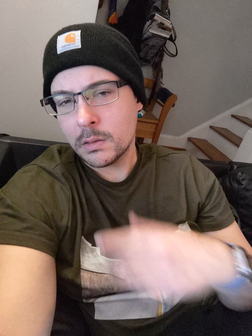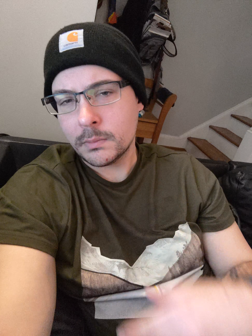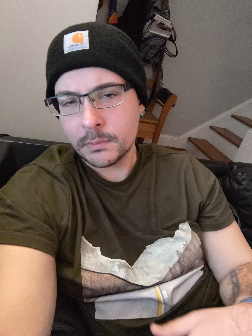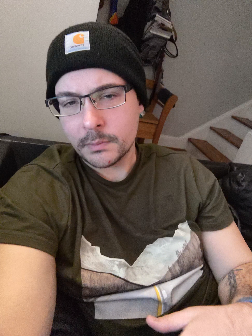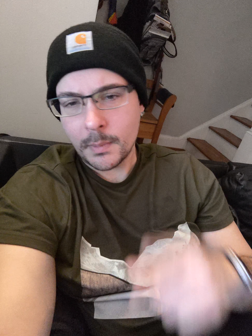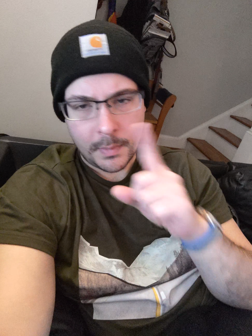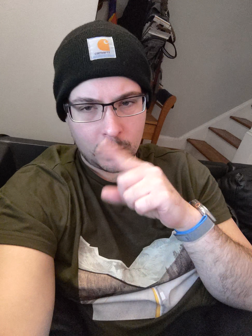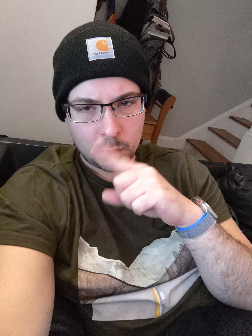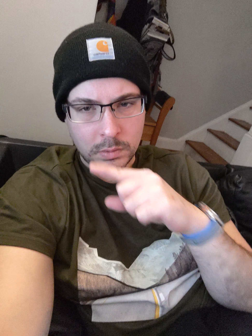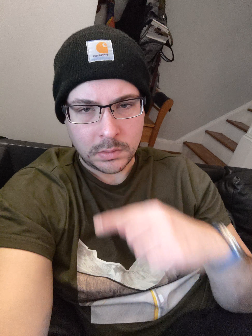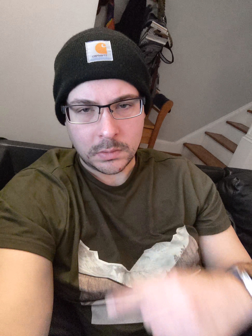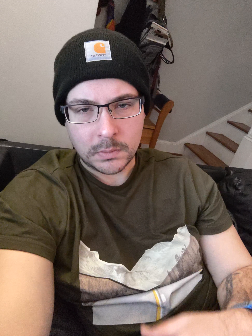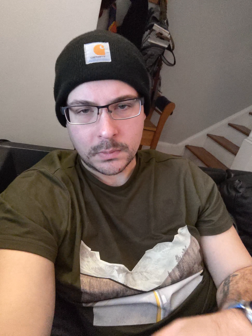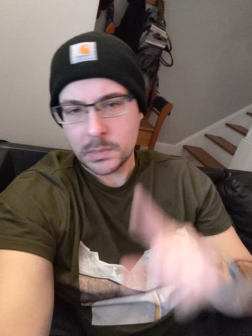mouse